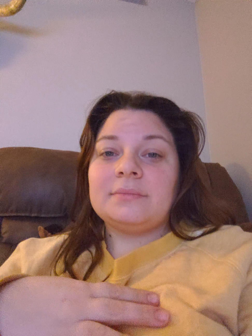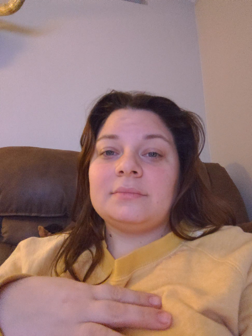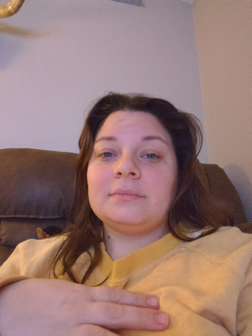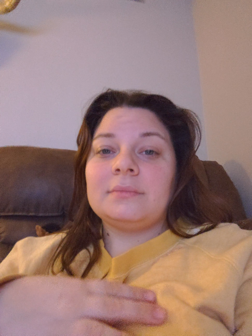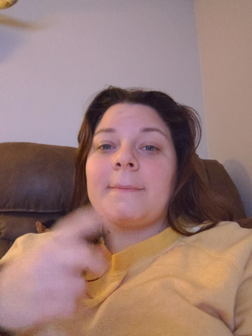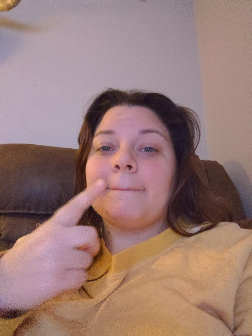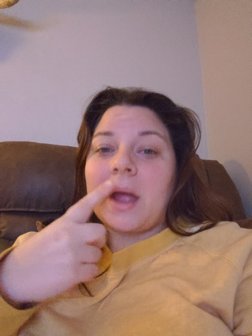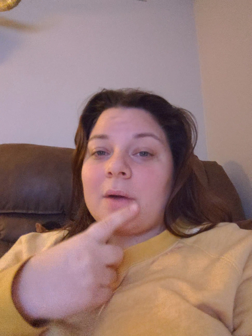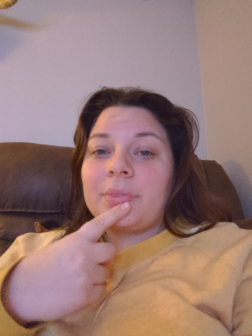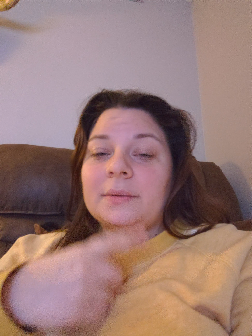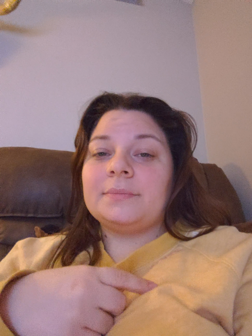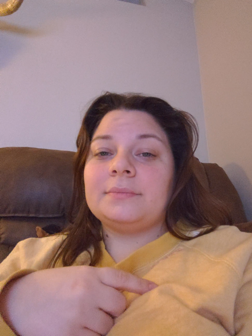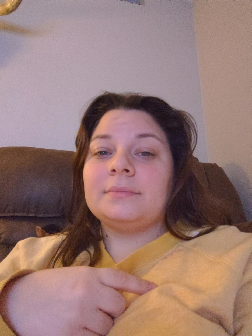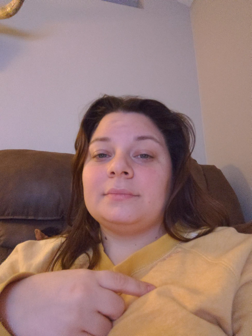mouth